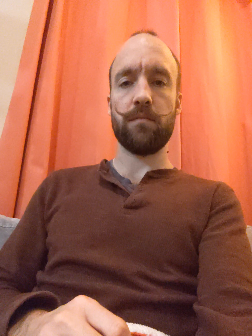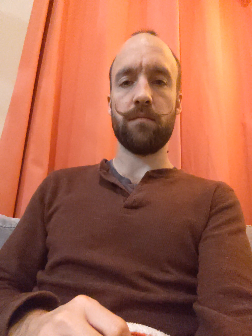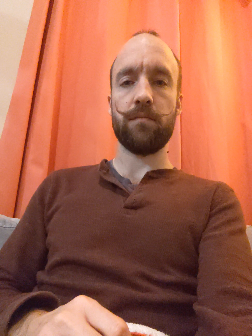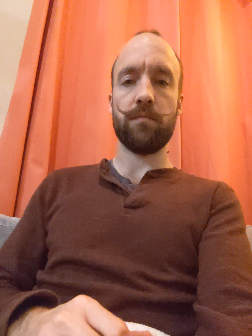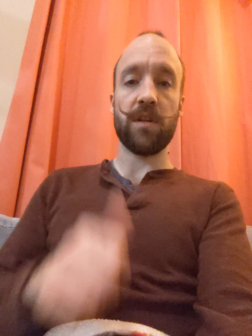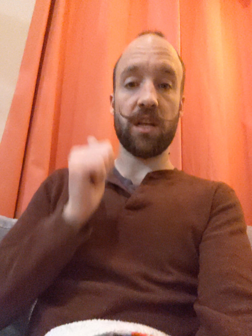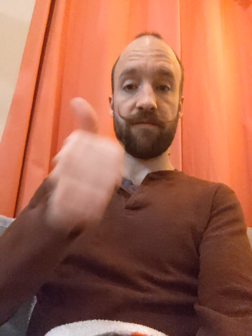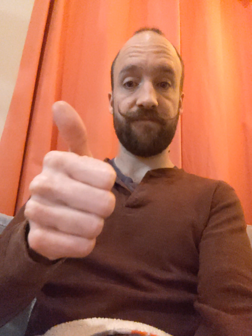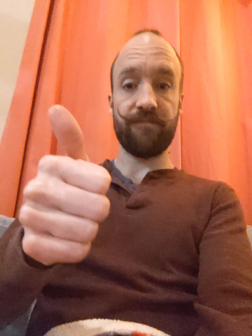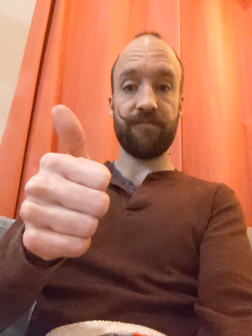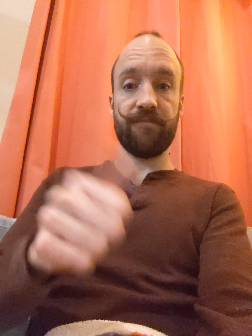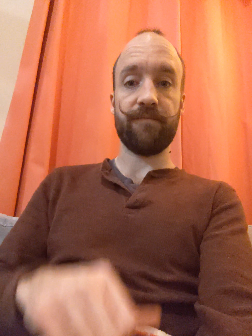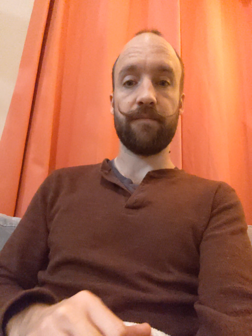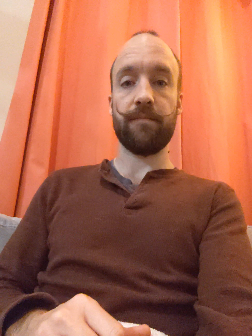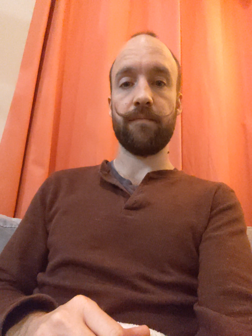yourself